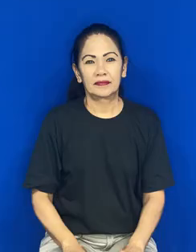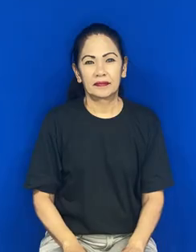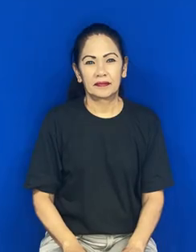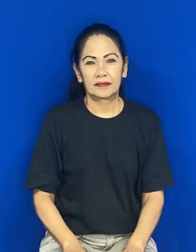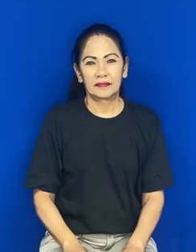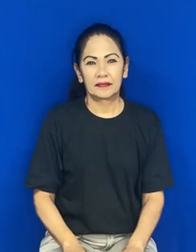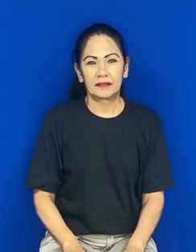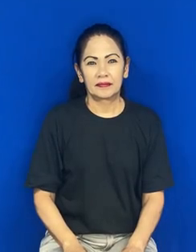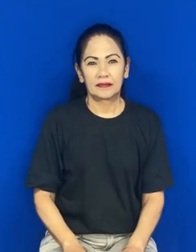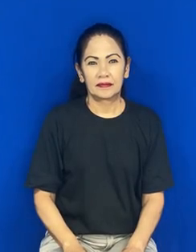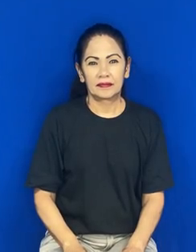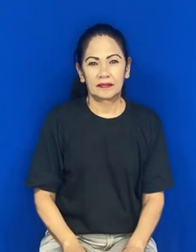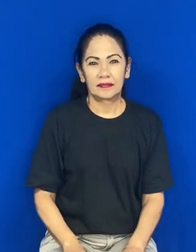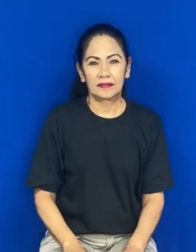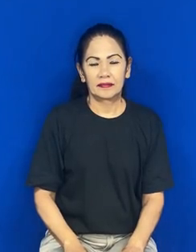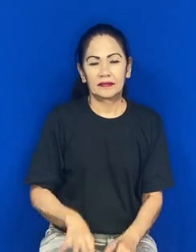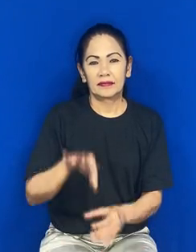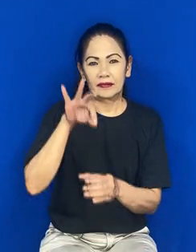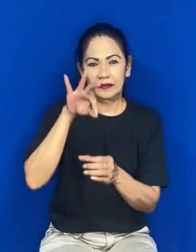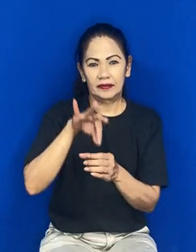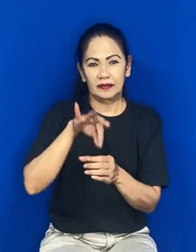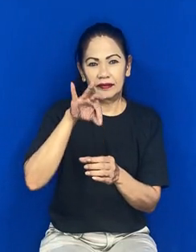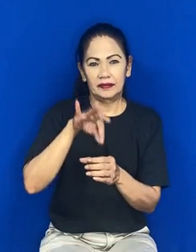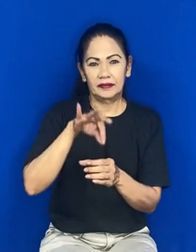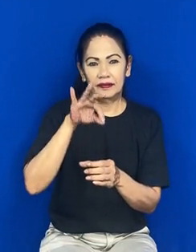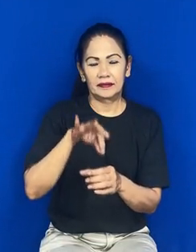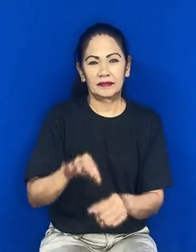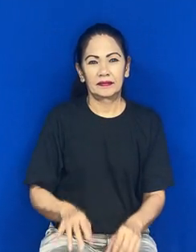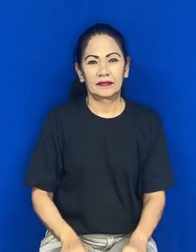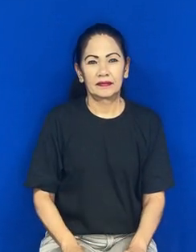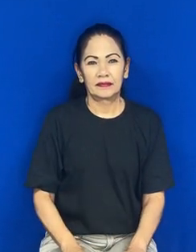tea